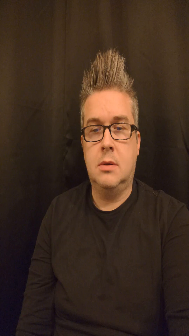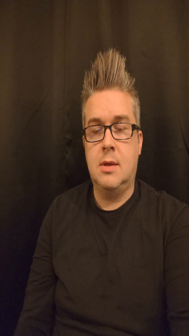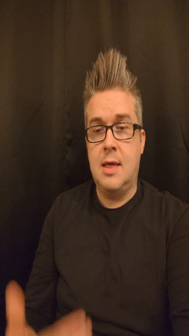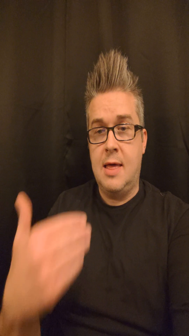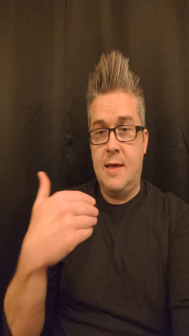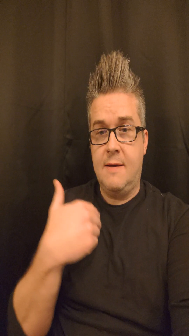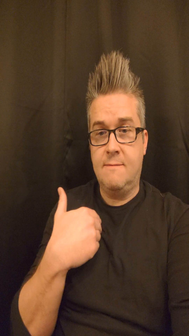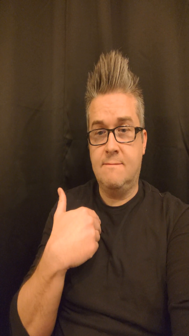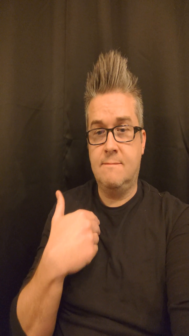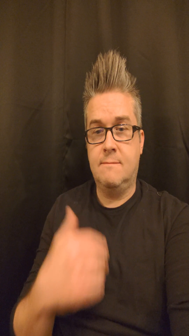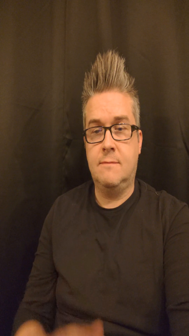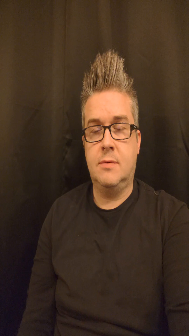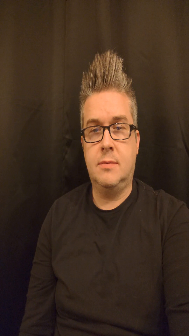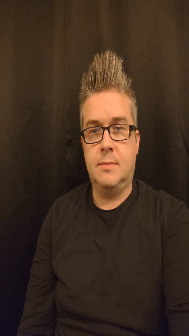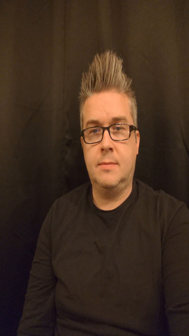have